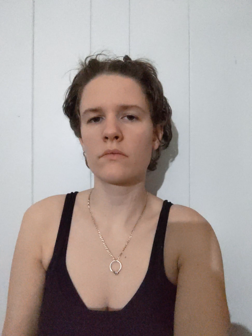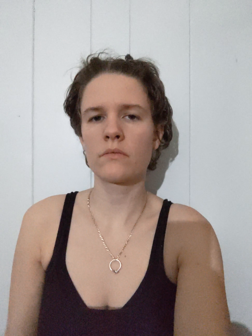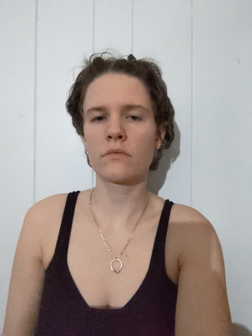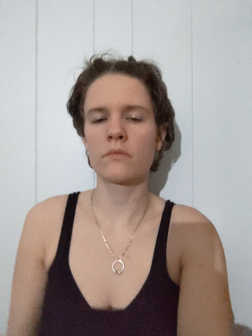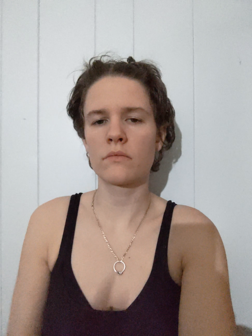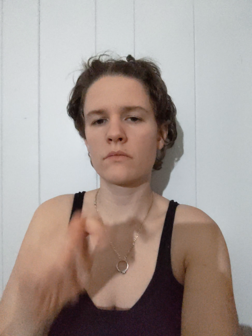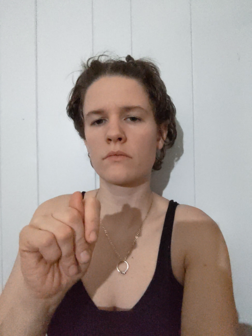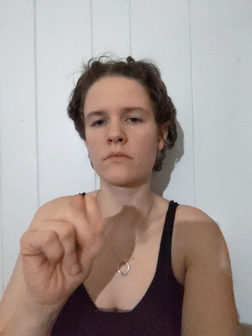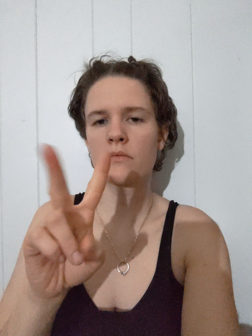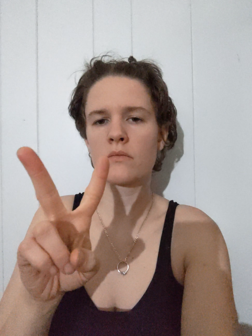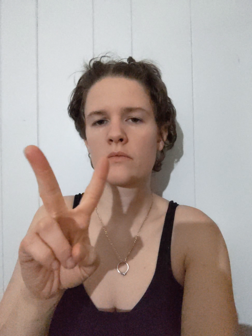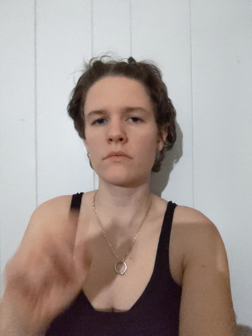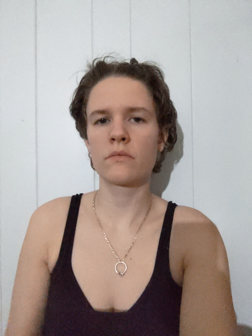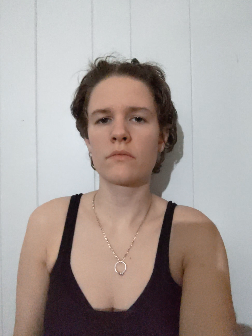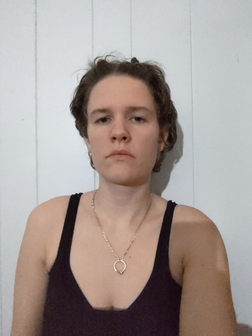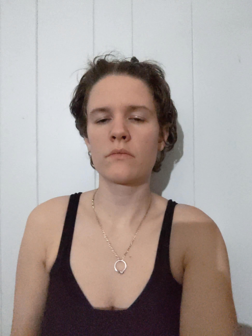TV